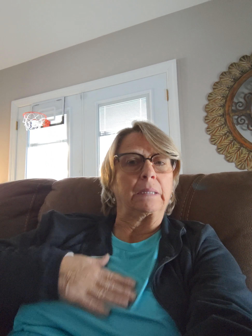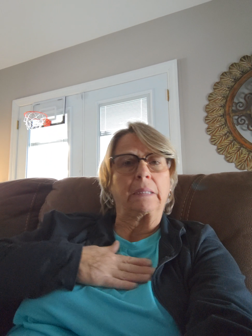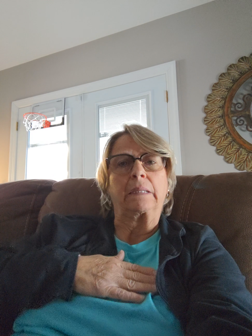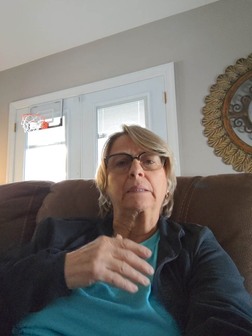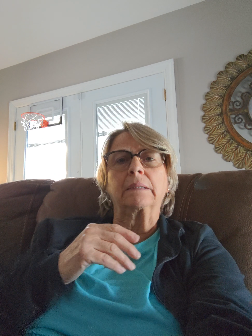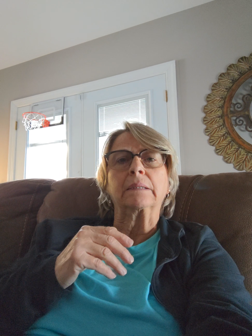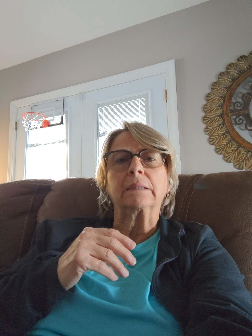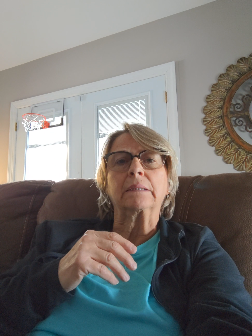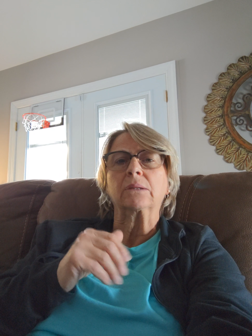please